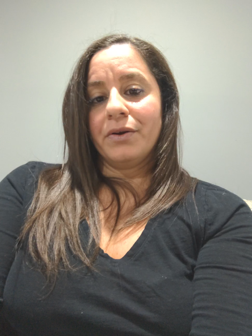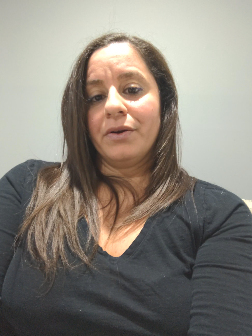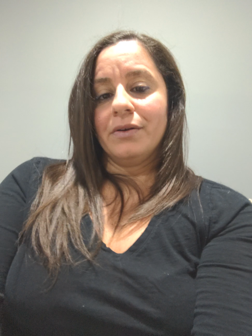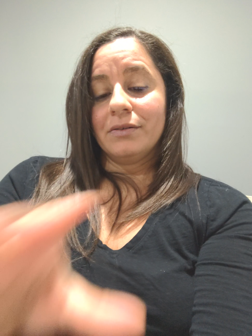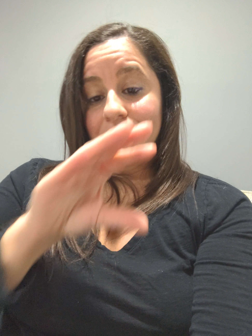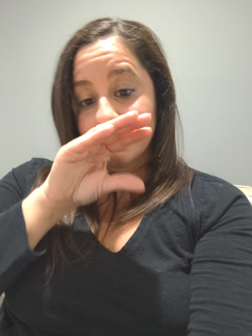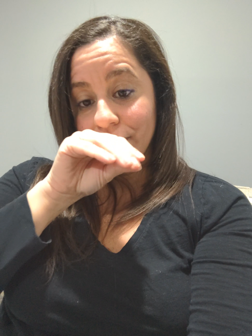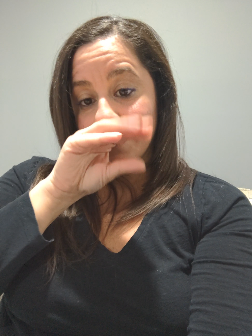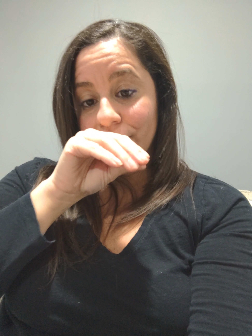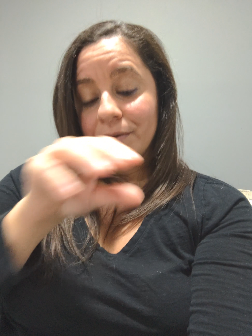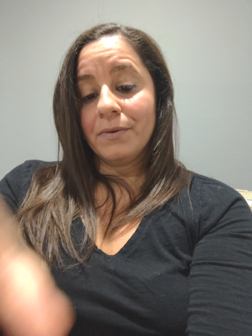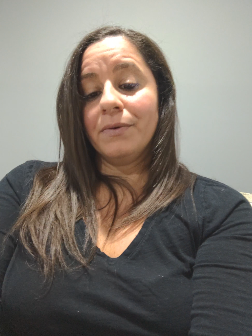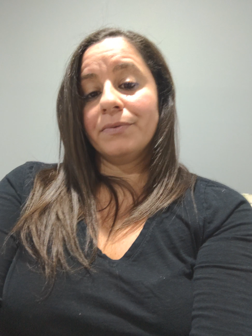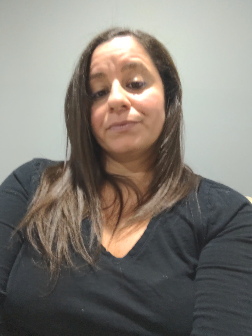duck